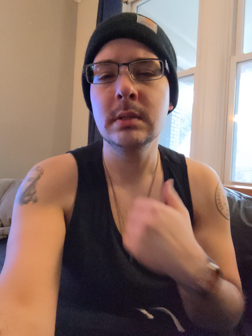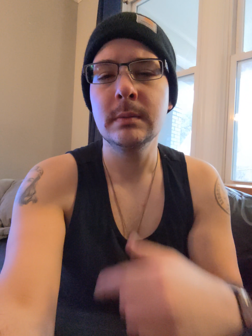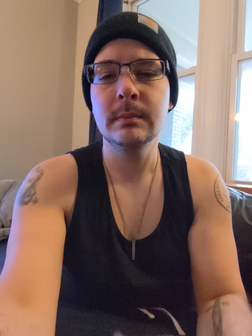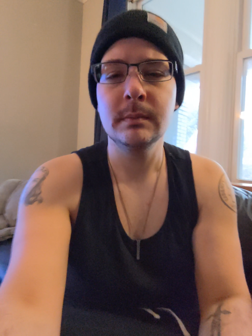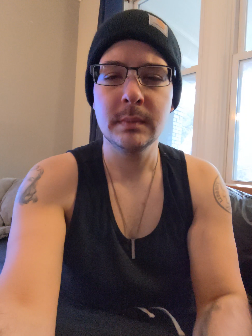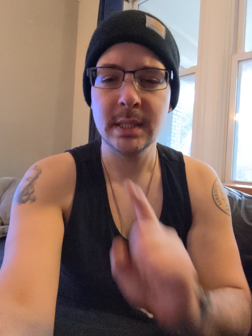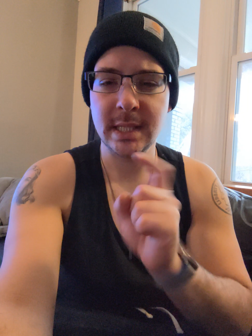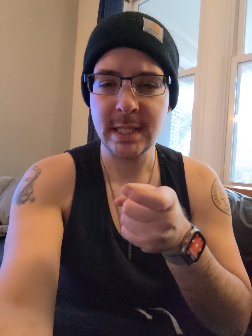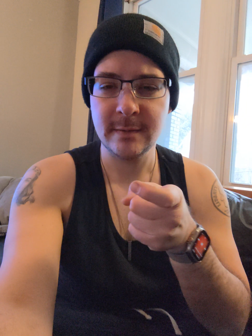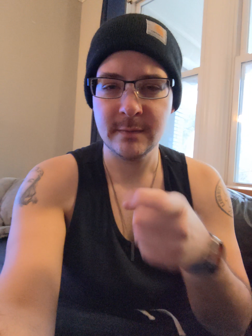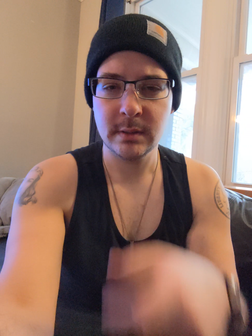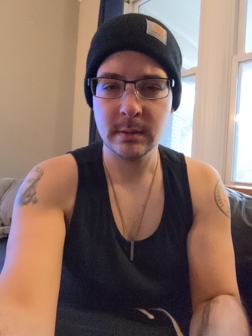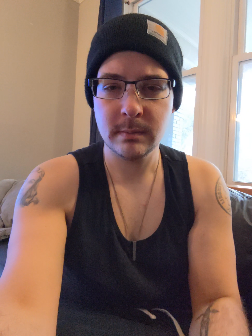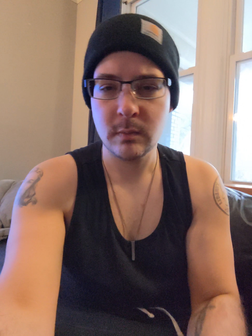gift